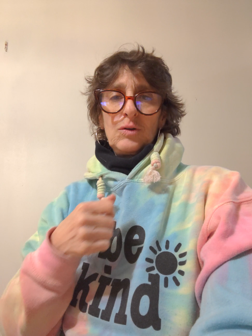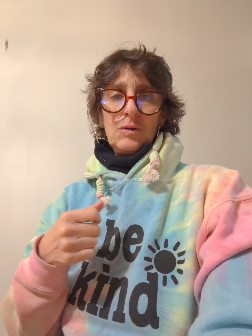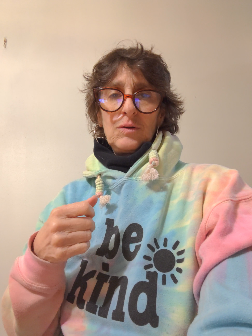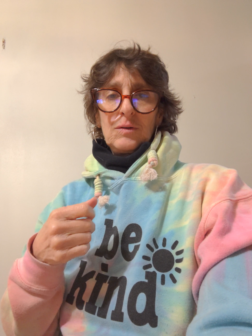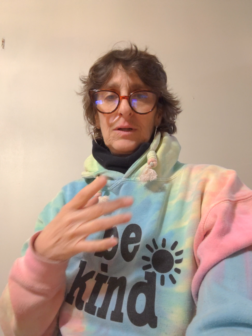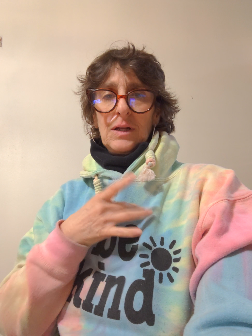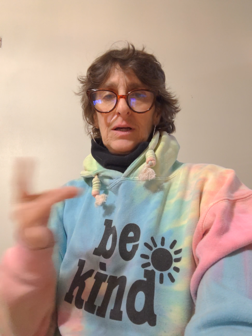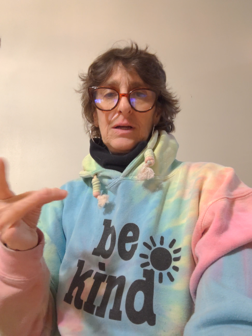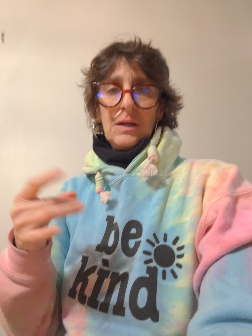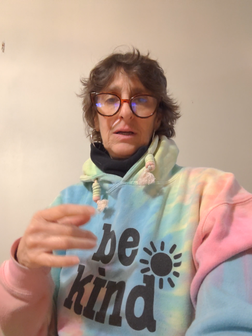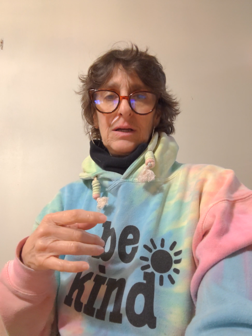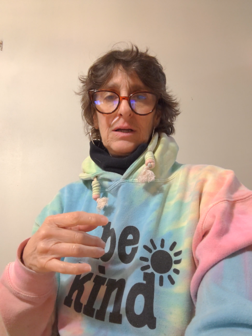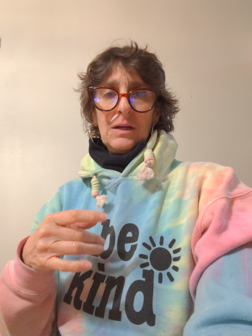like